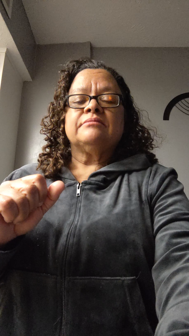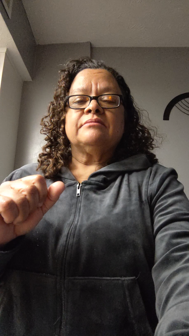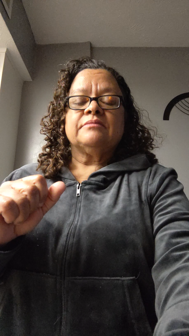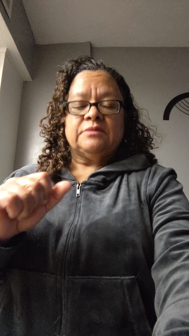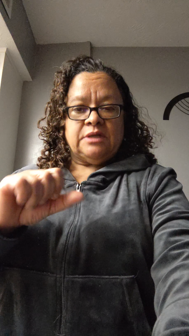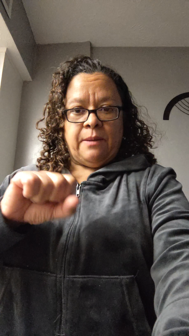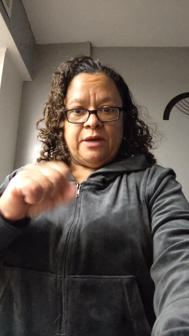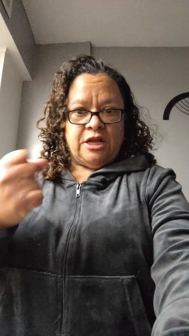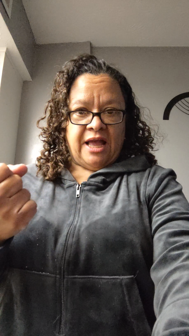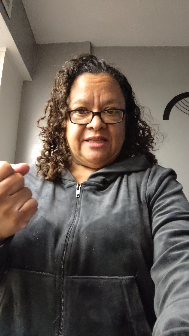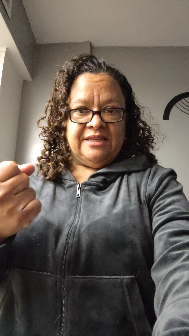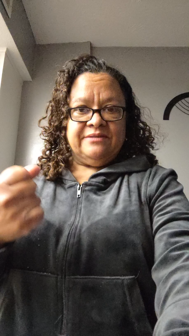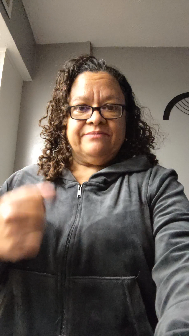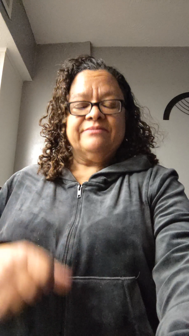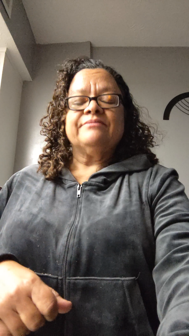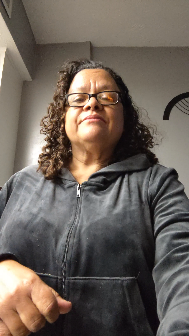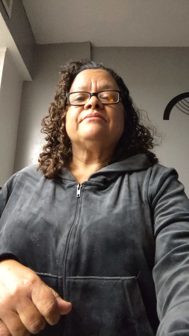break